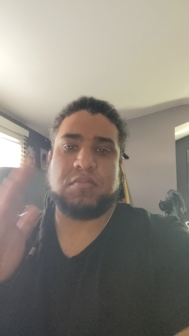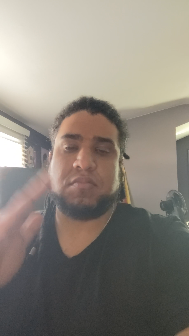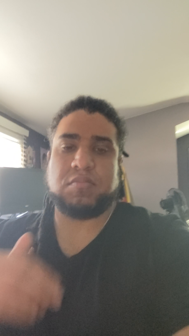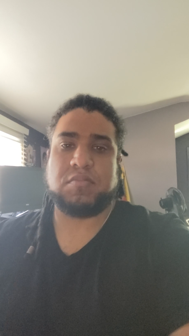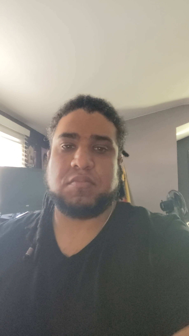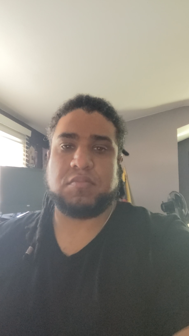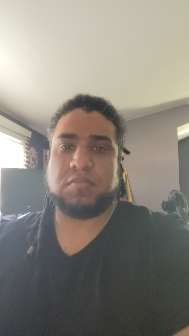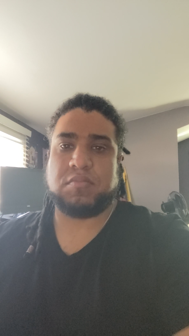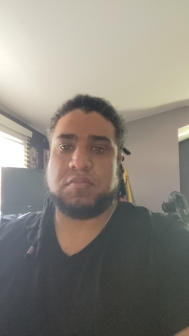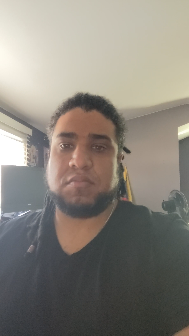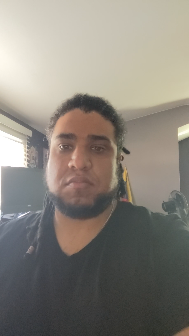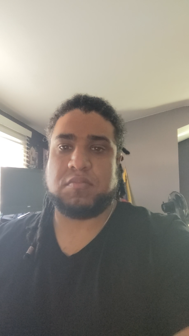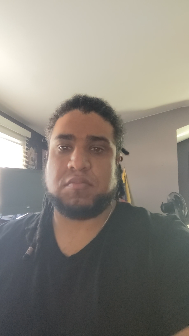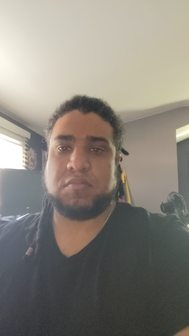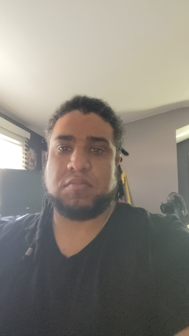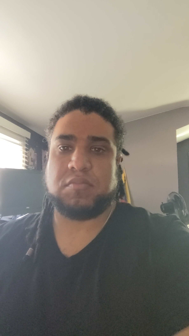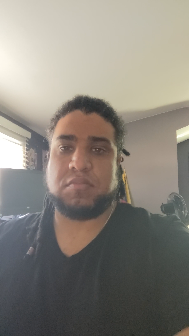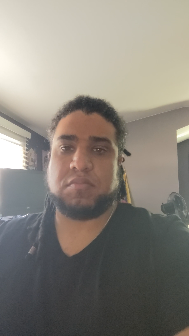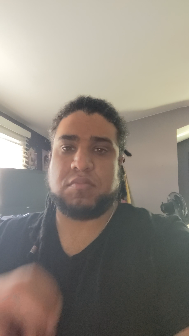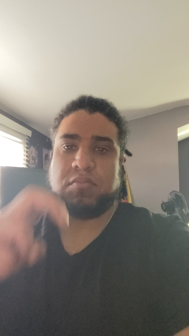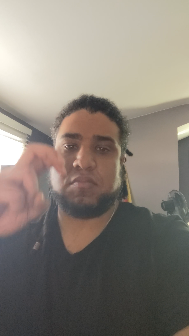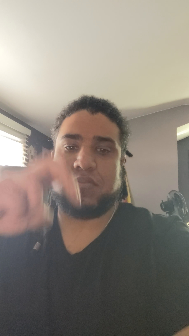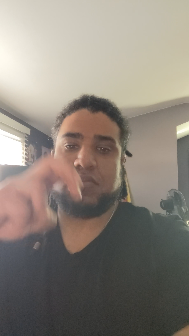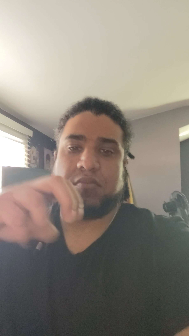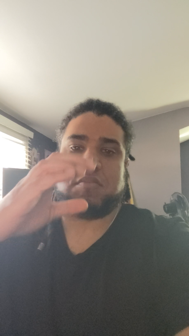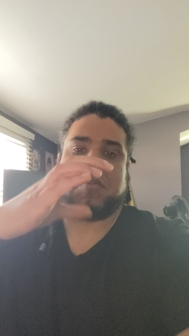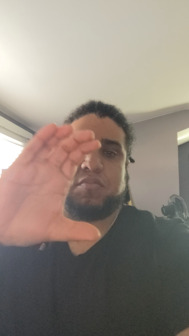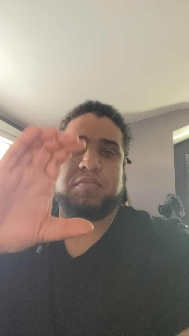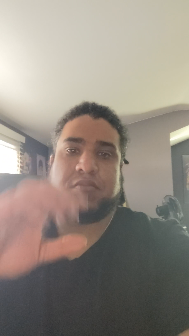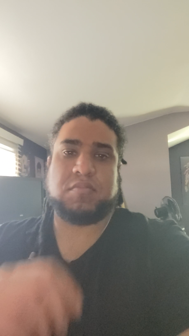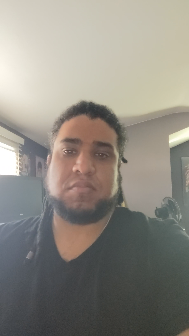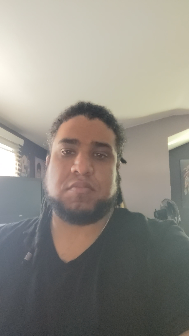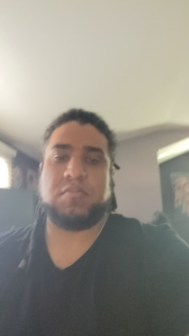potato chip